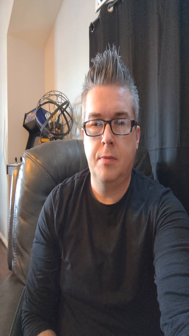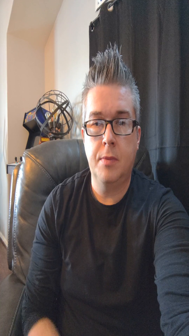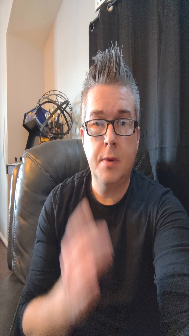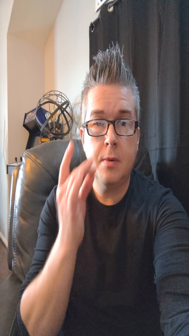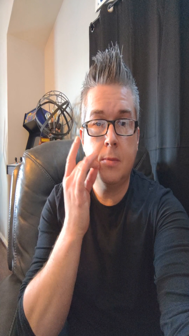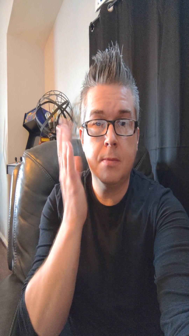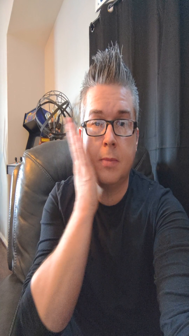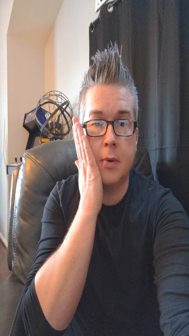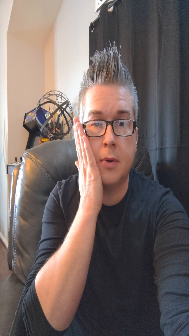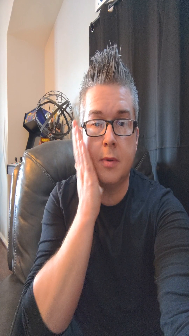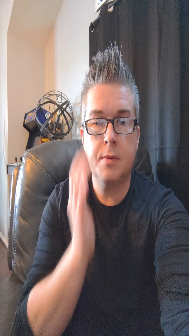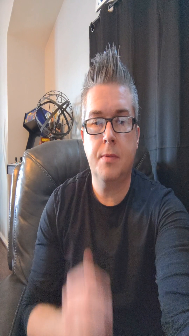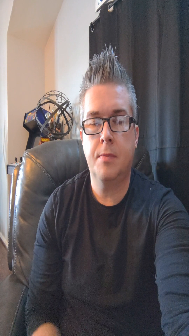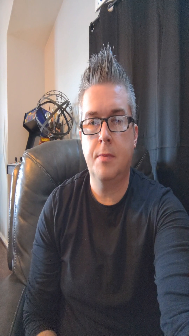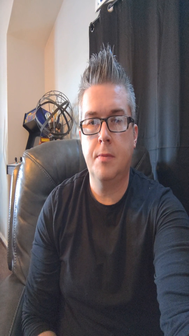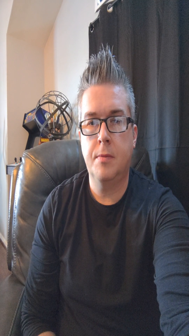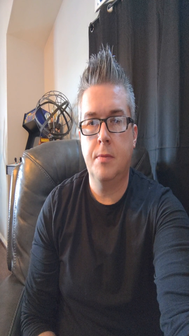bee